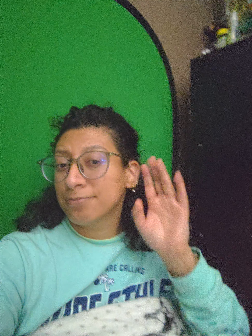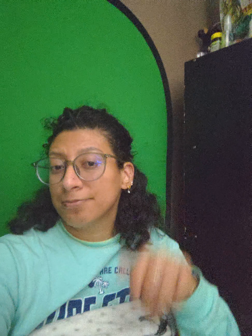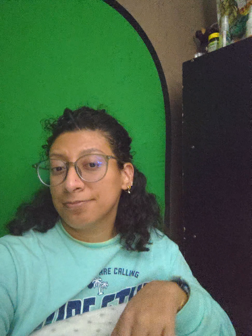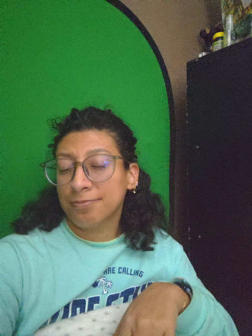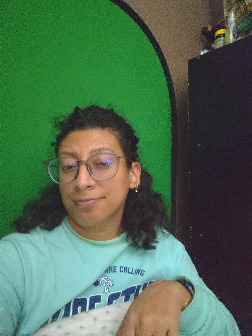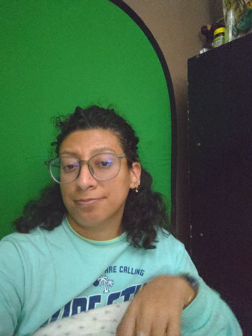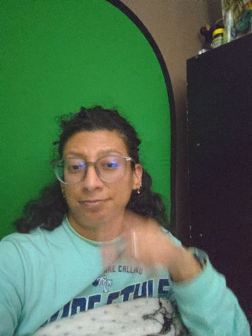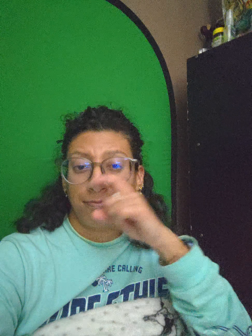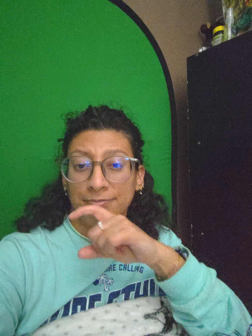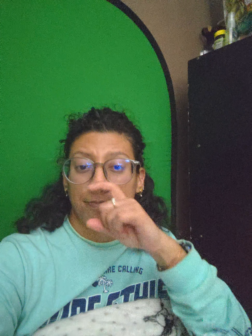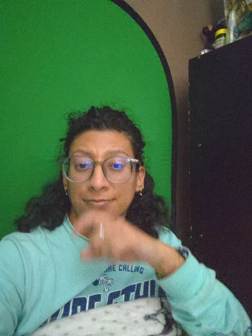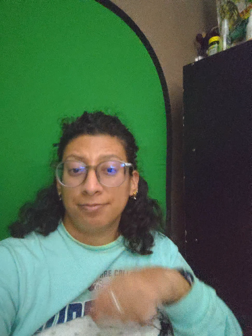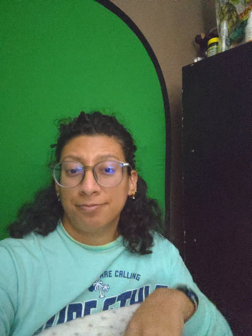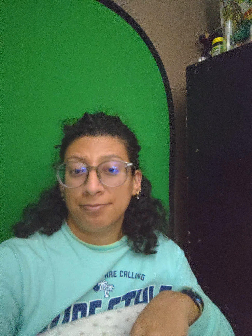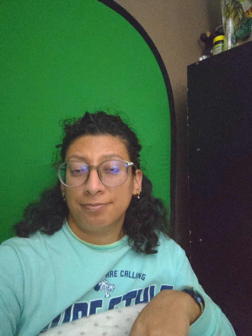doll